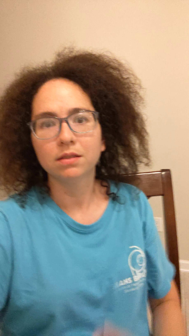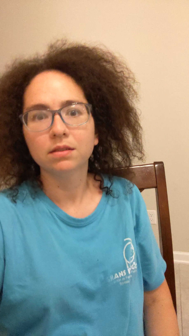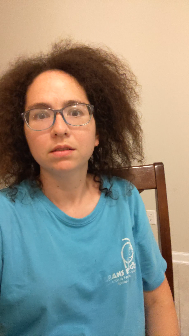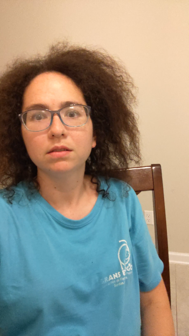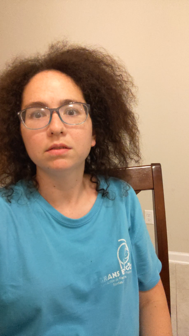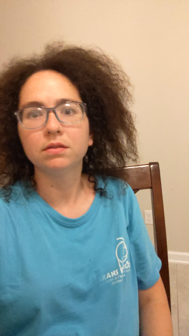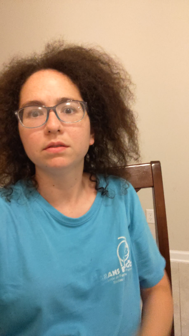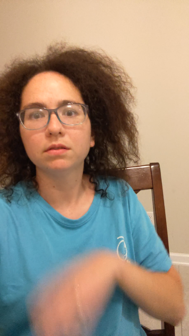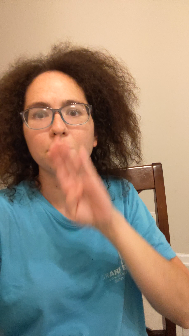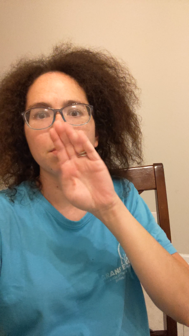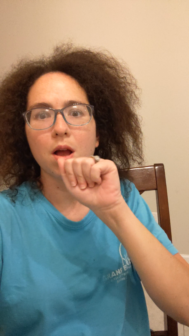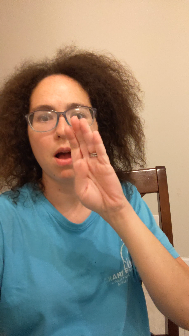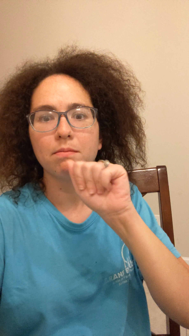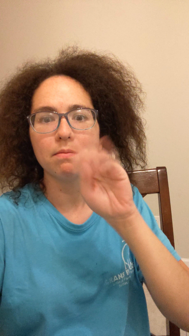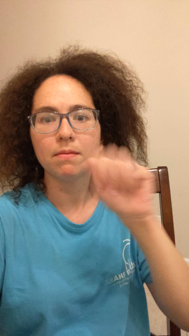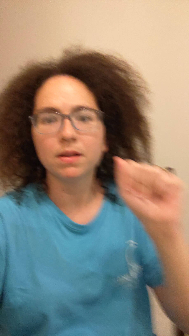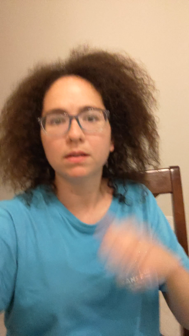baa baa